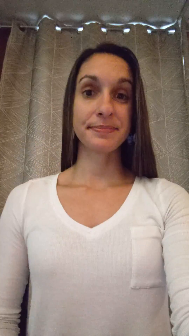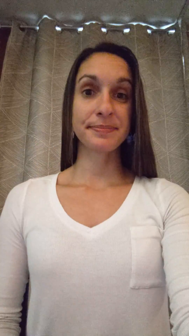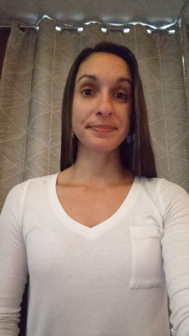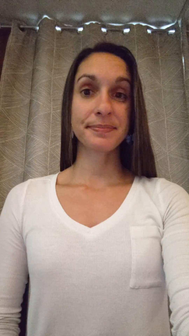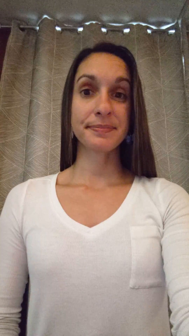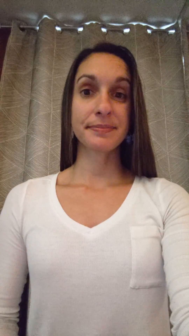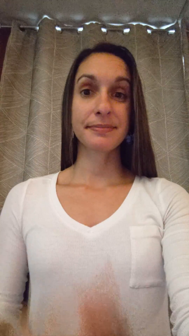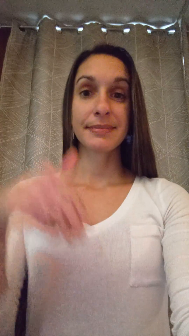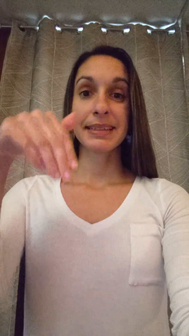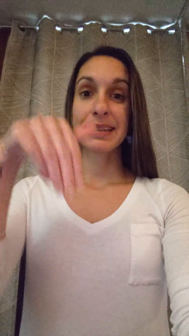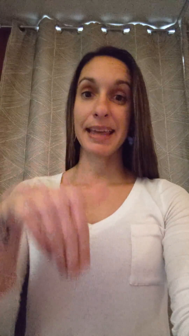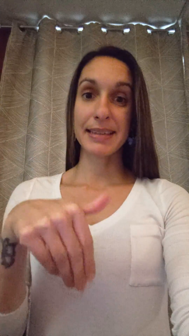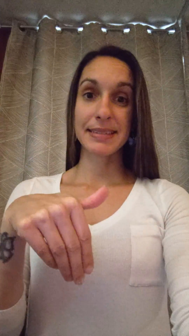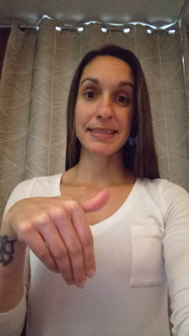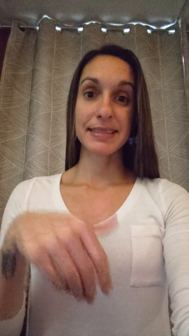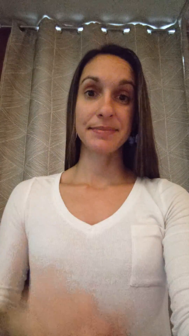night night